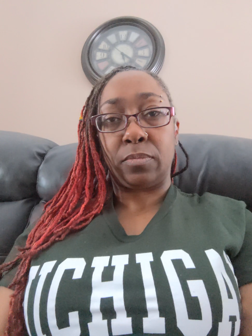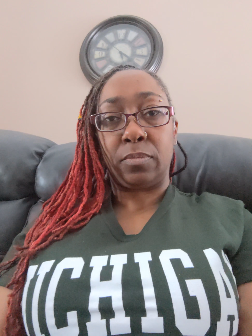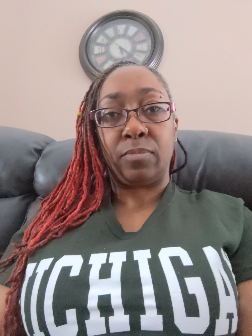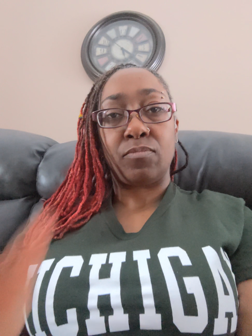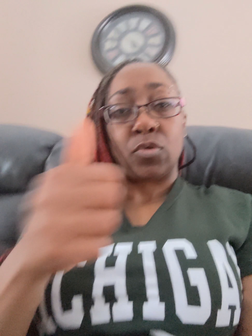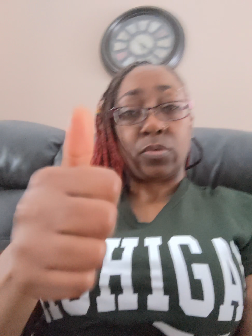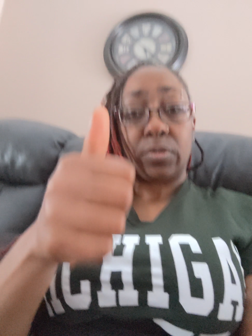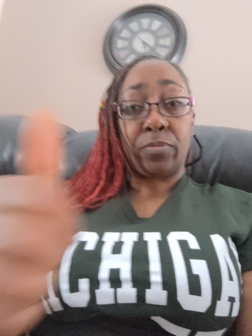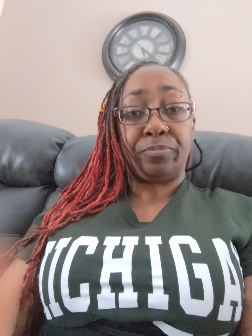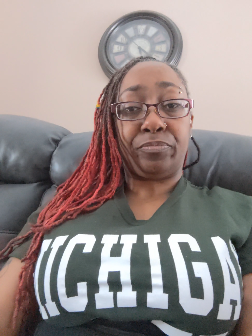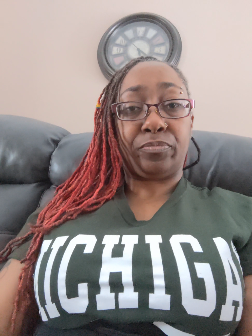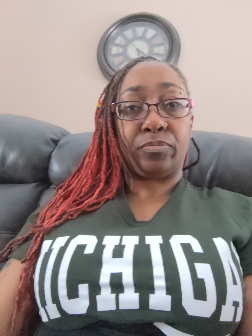yourself